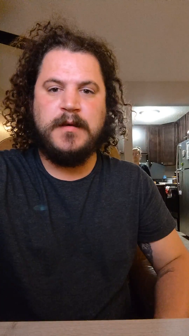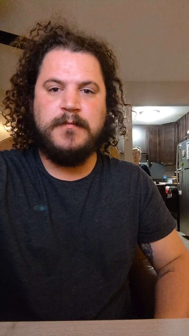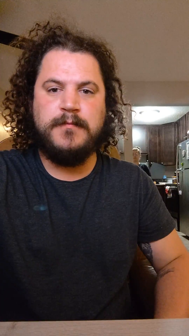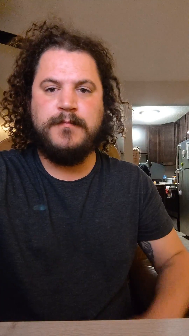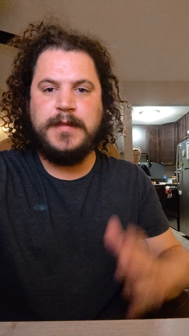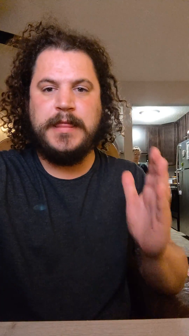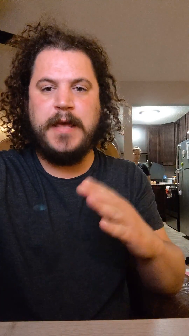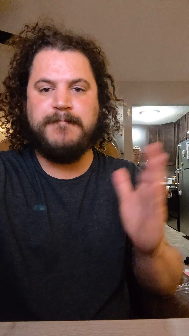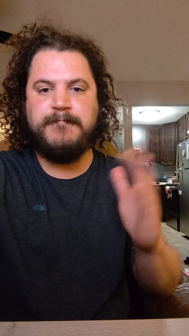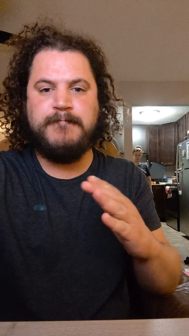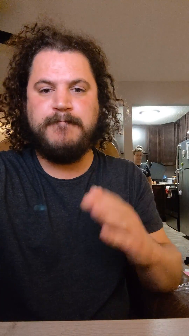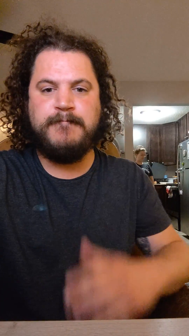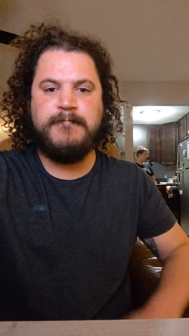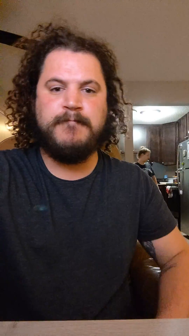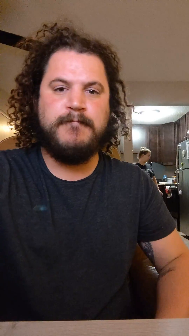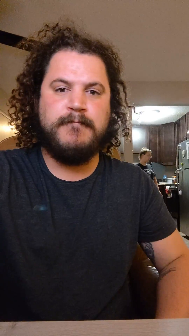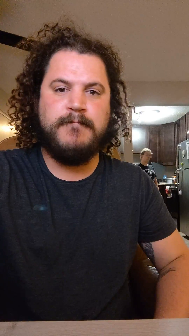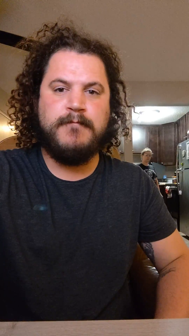clap